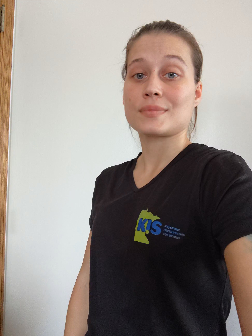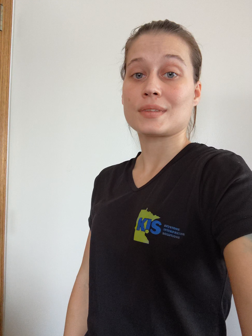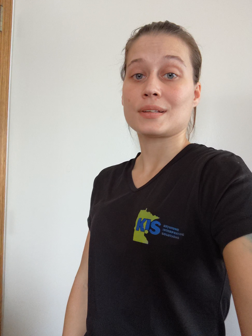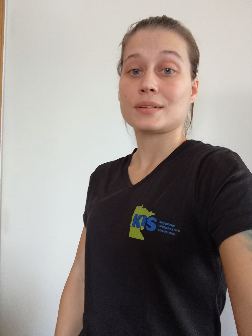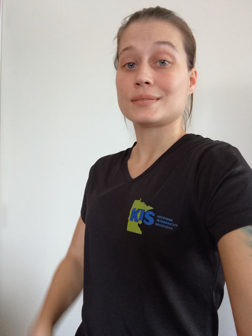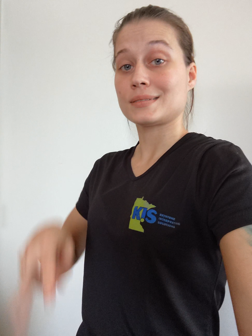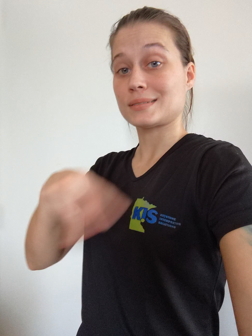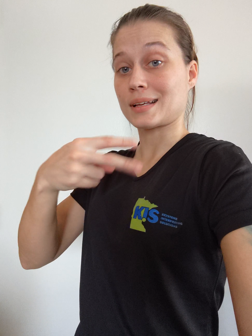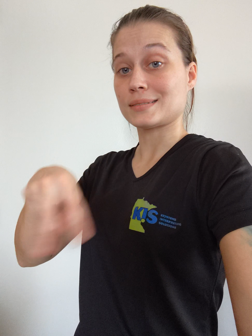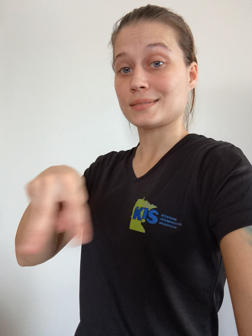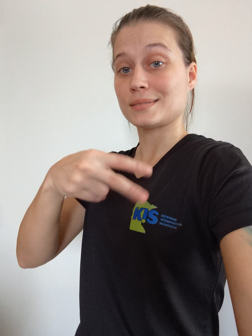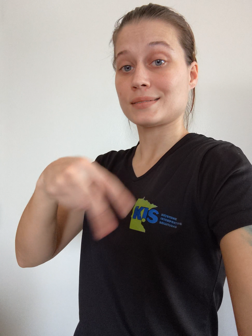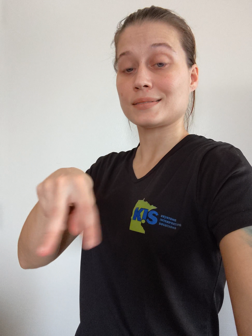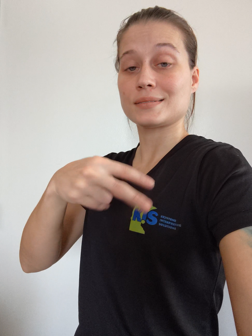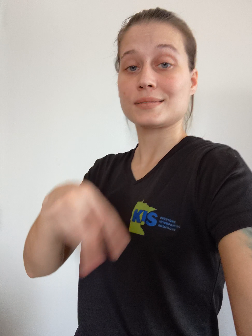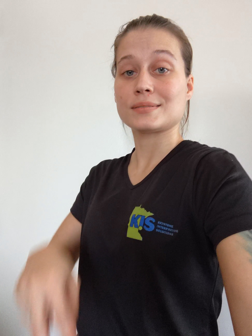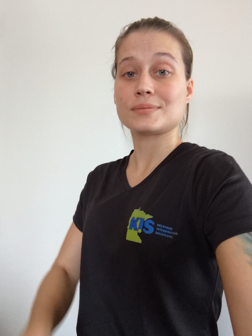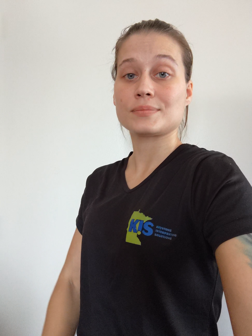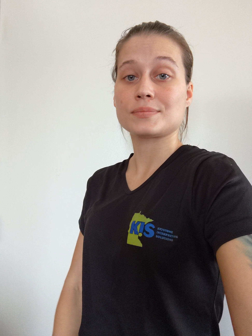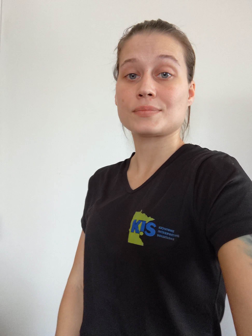dance